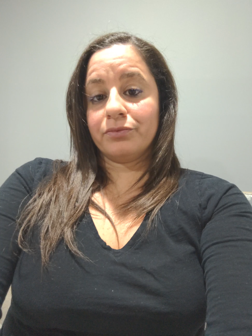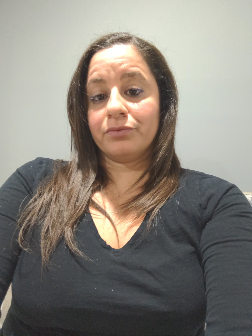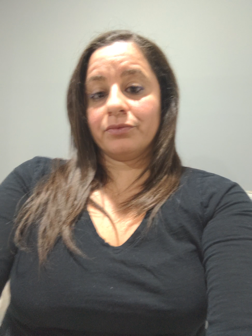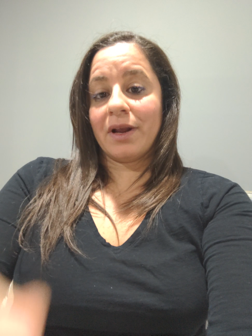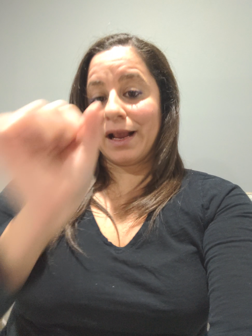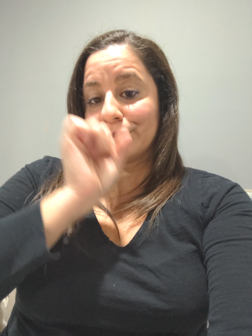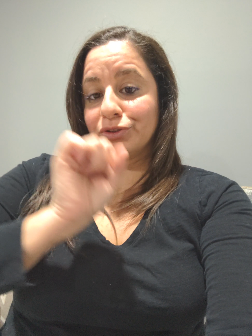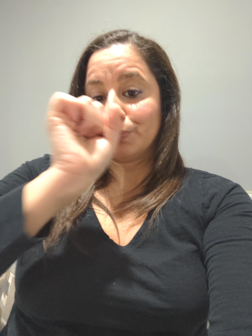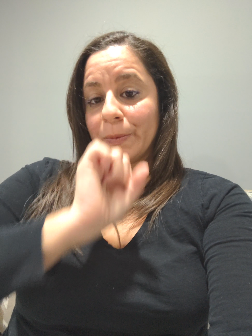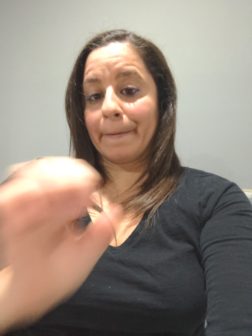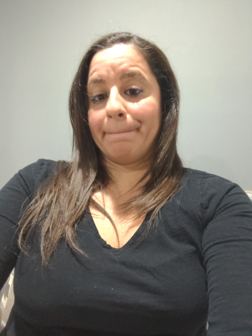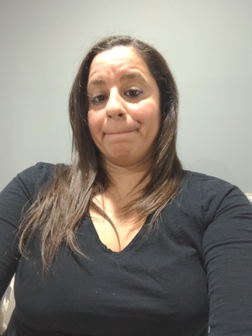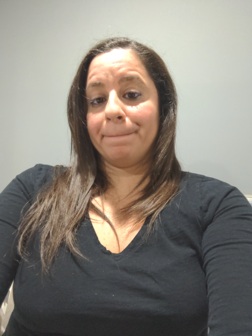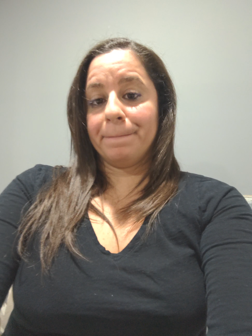ice cream